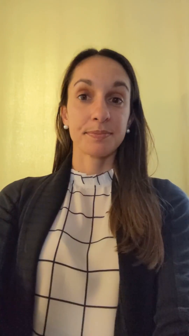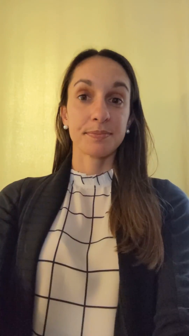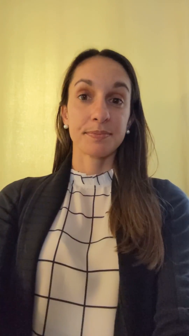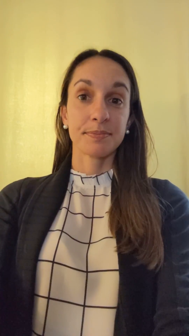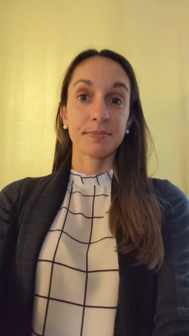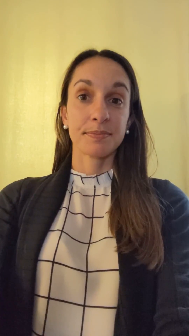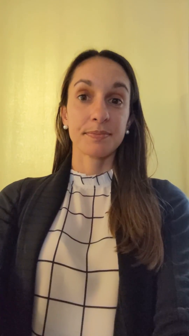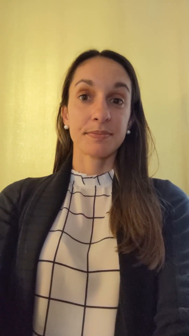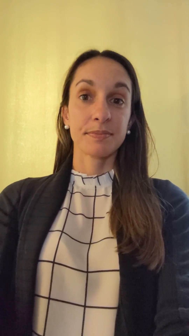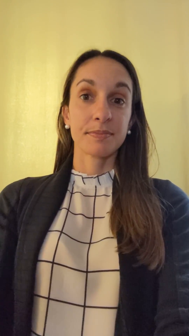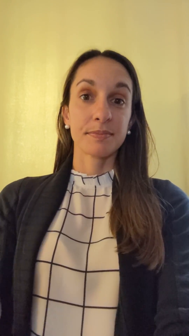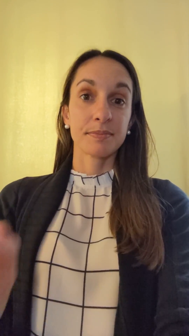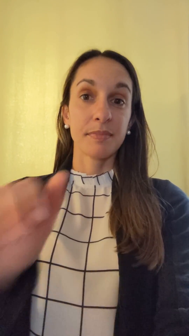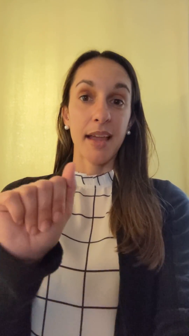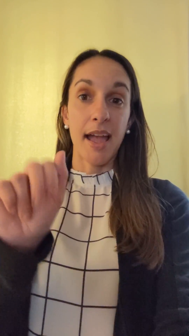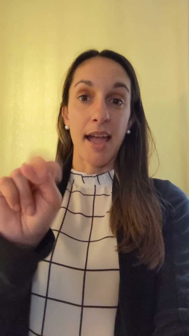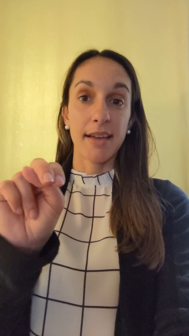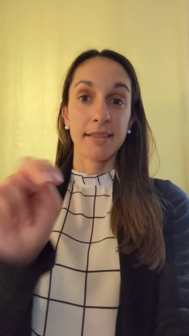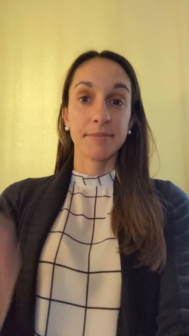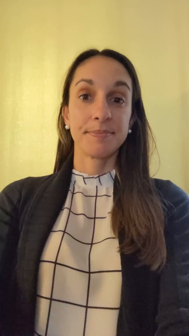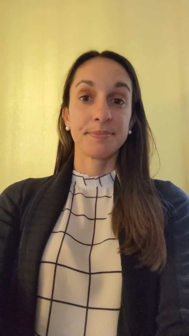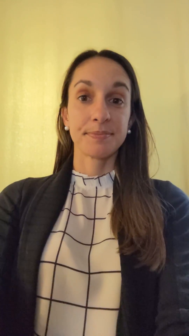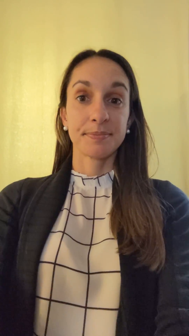an